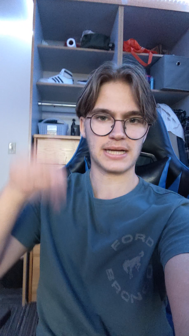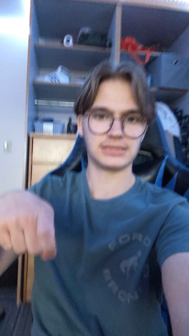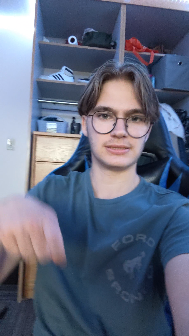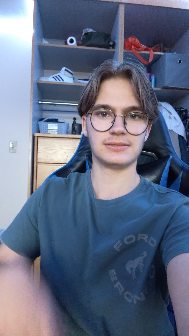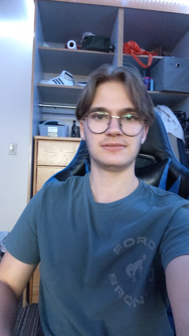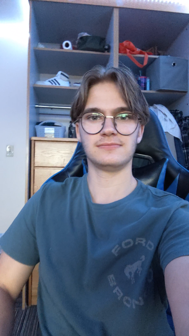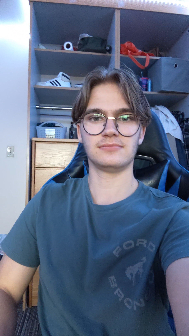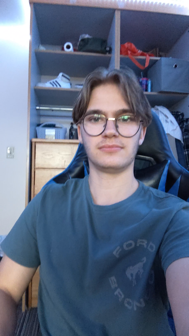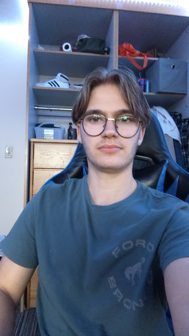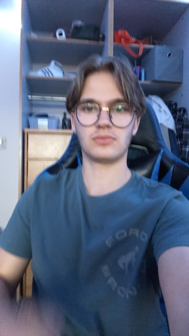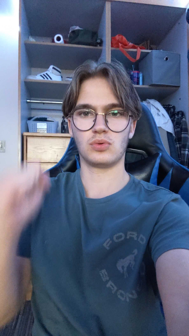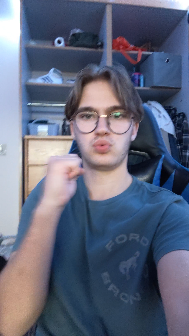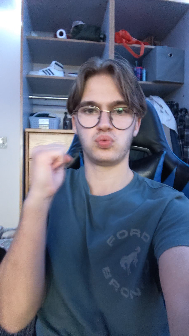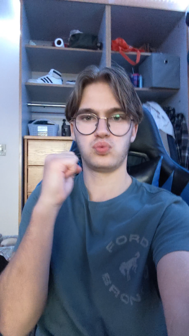cold